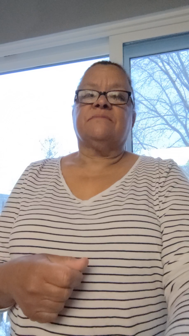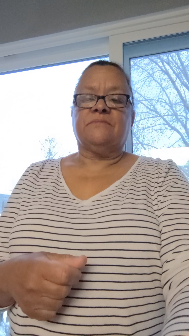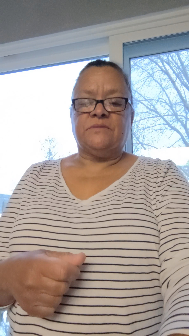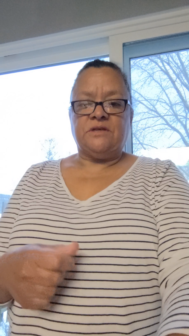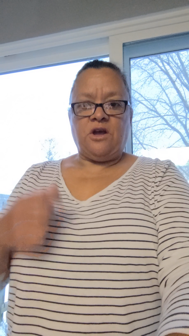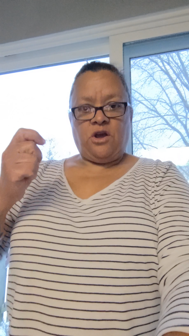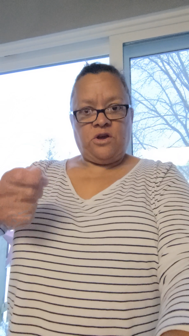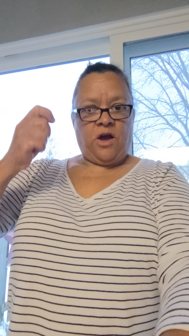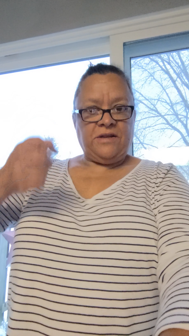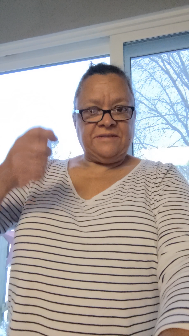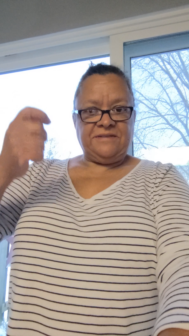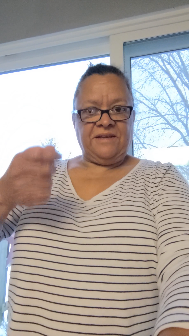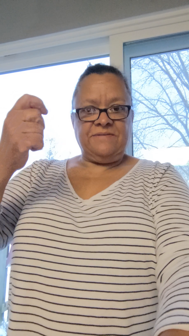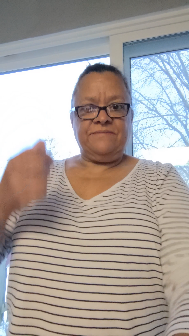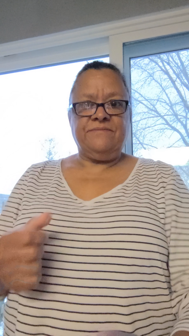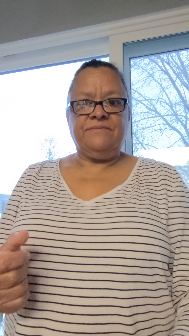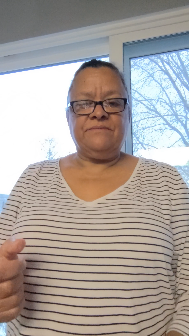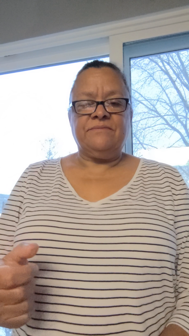cart